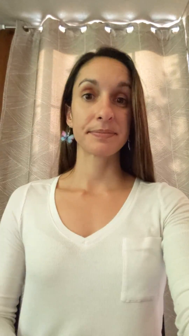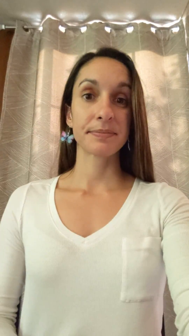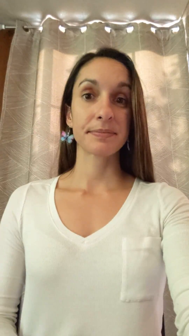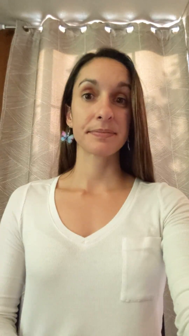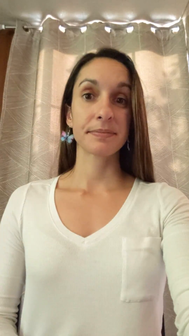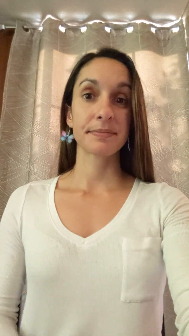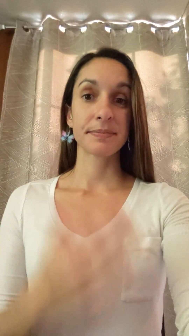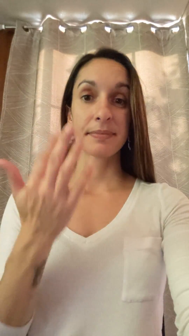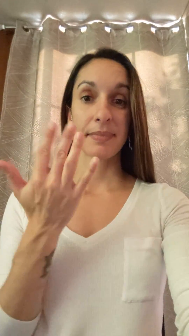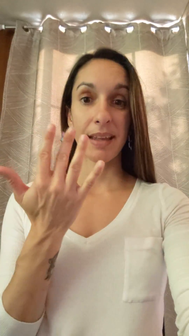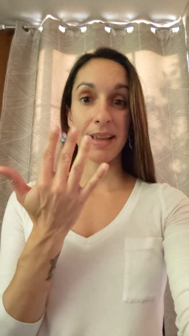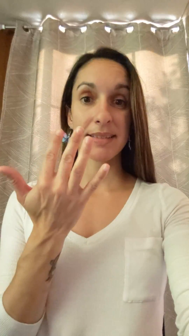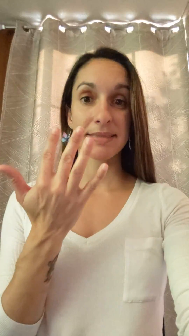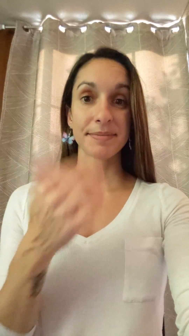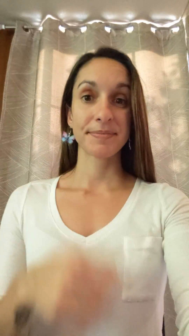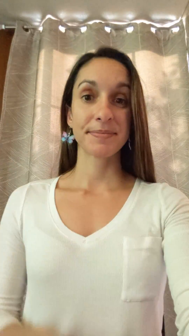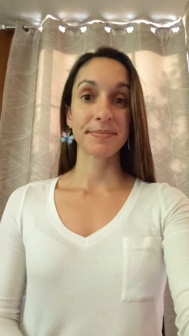hand